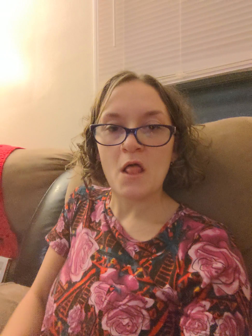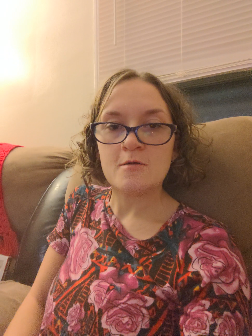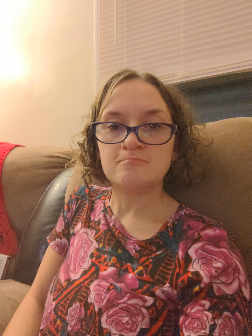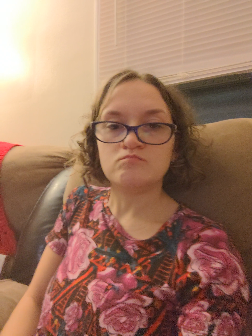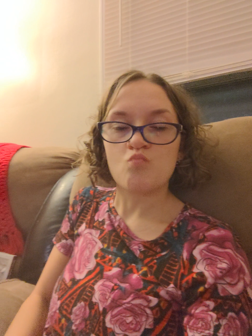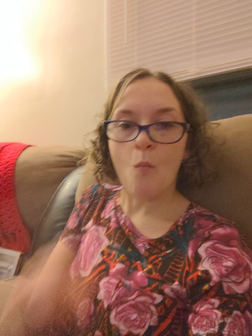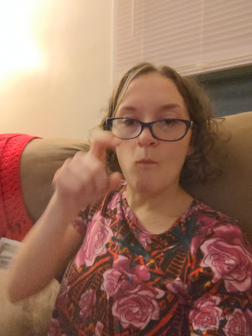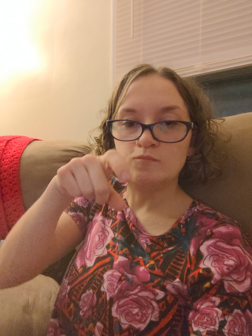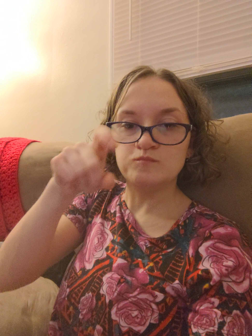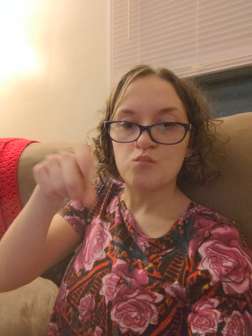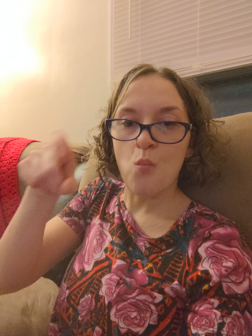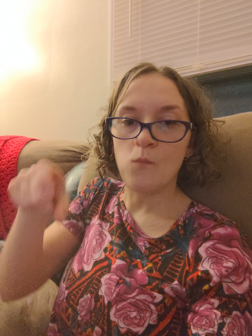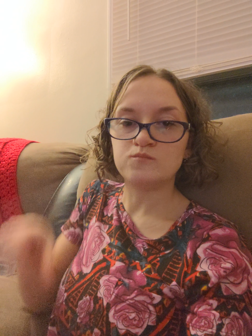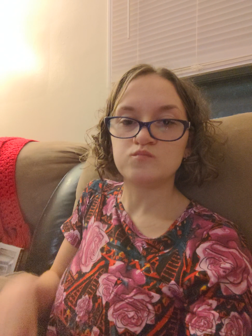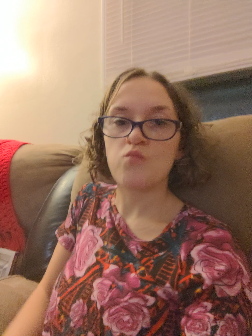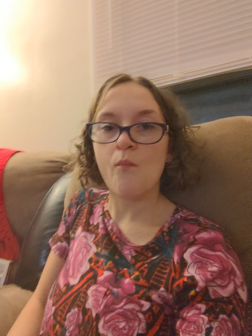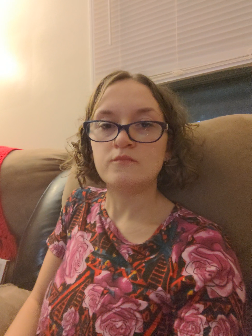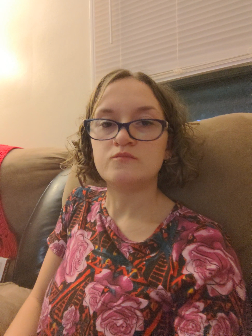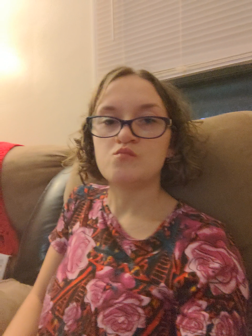closet